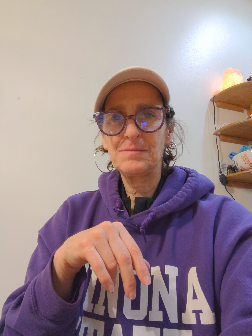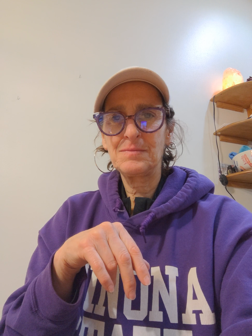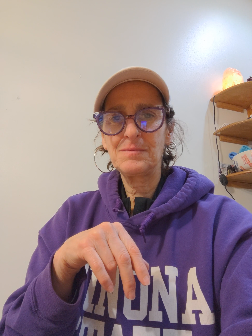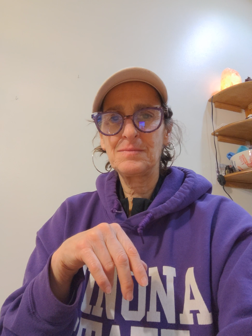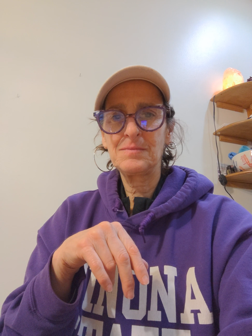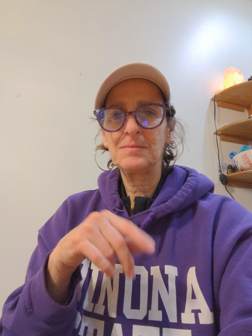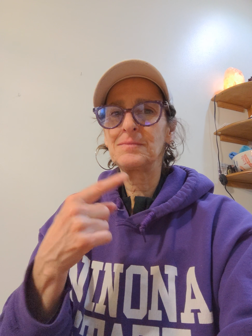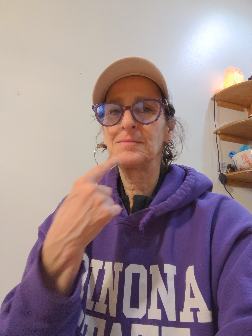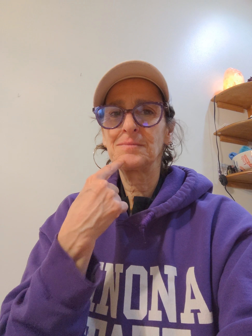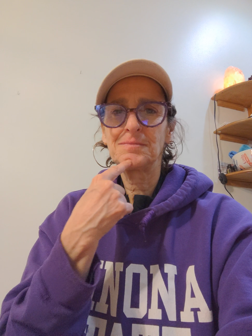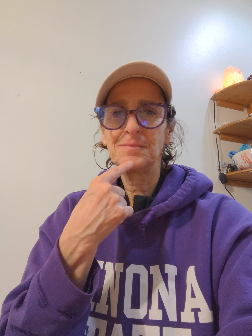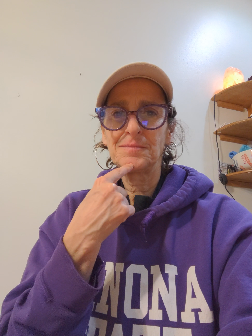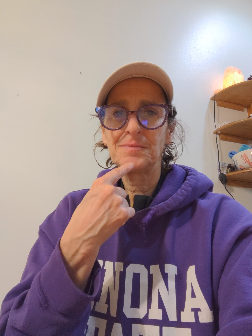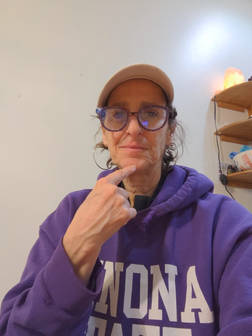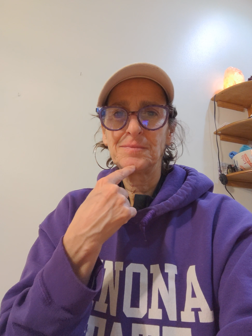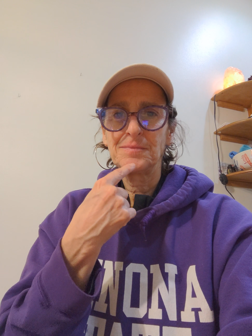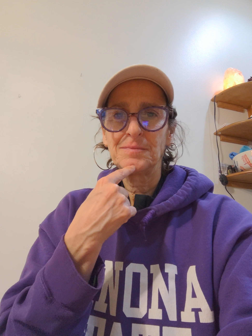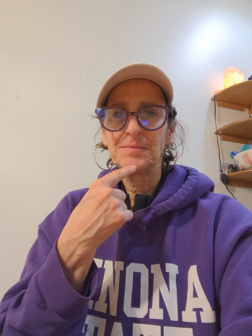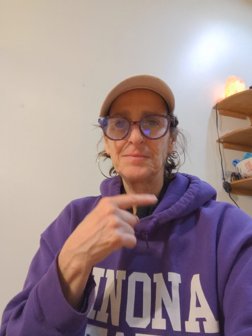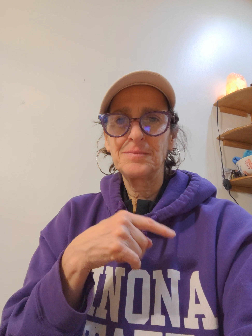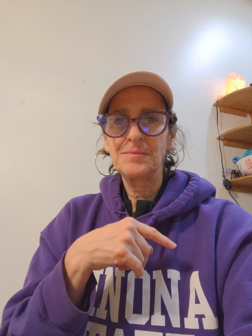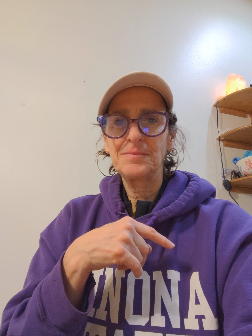say